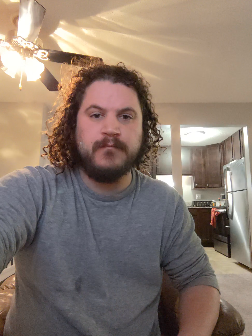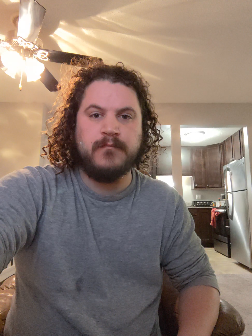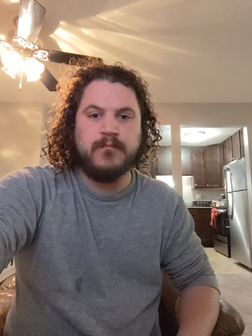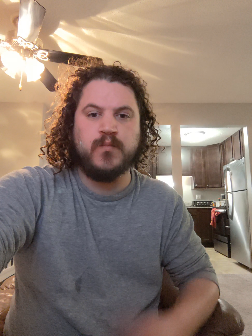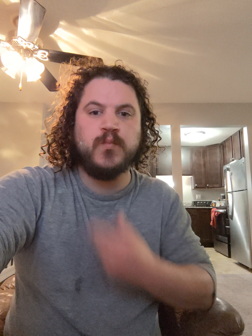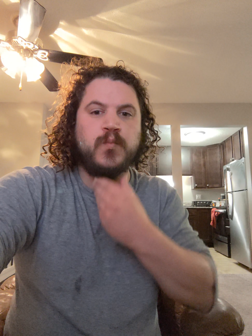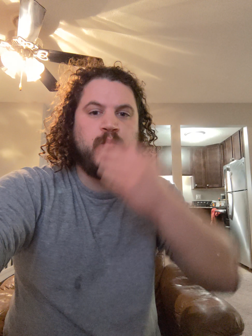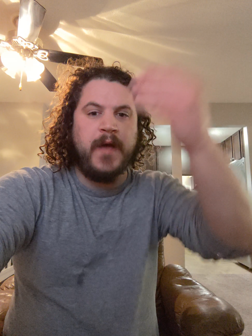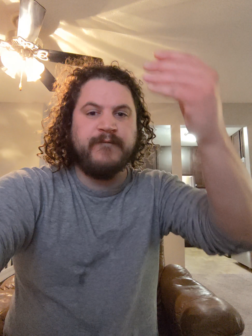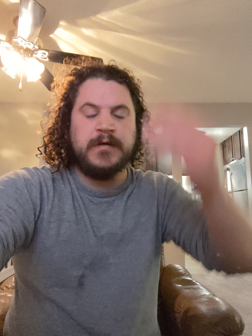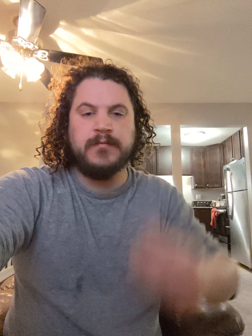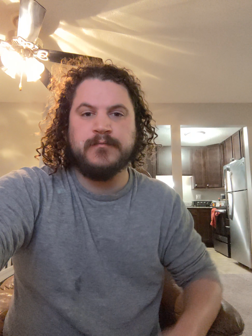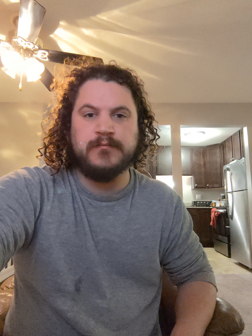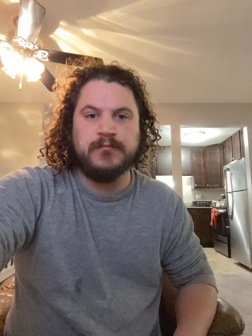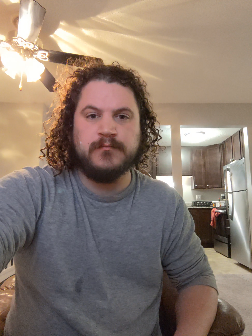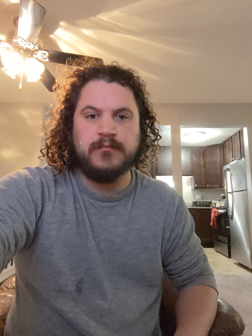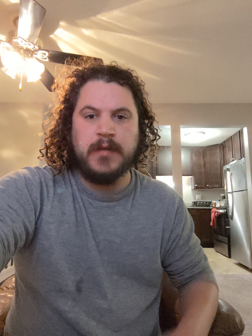giraffe